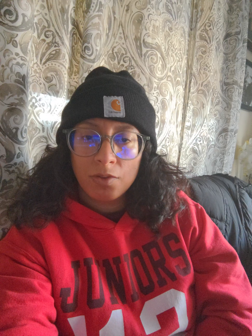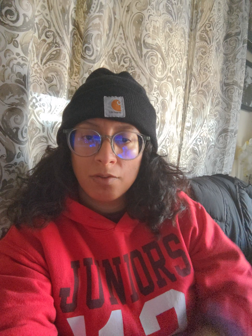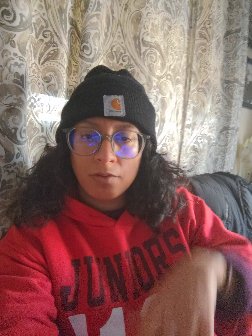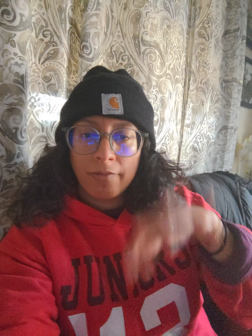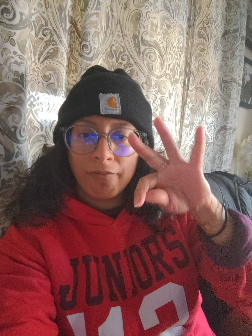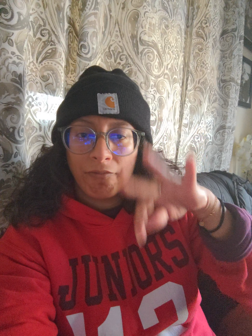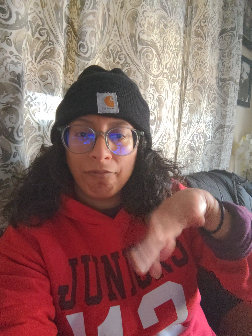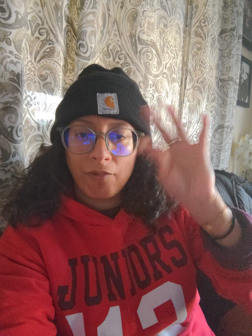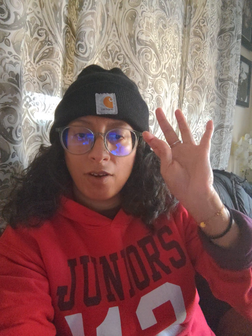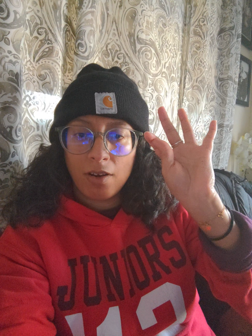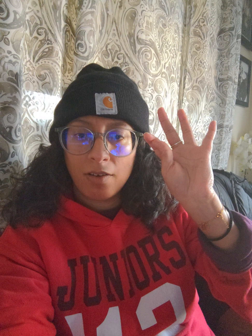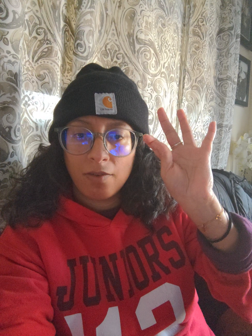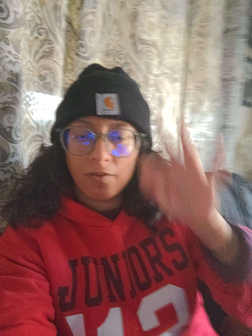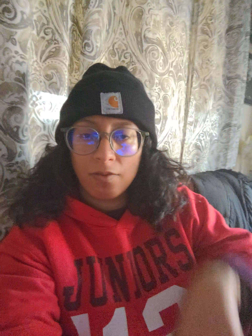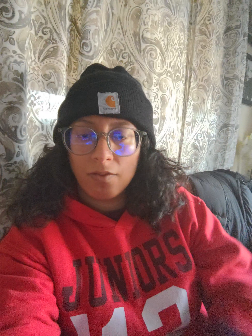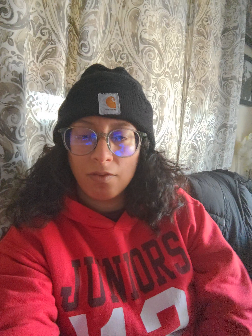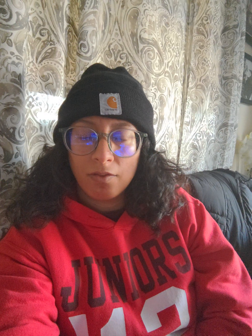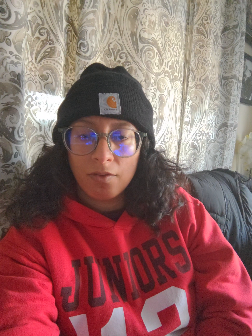find